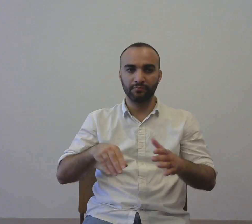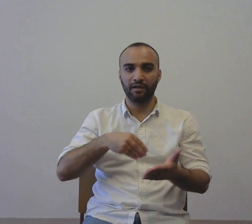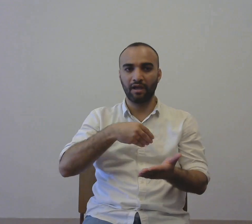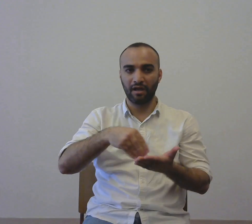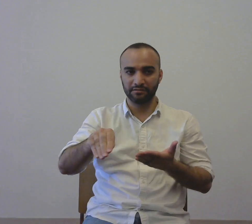almaq